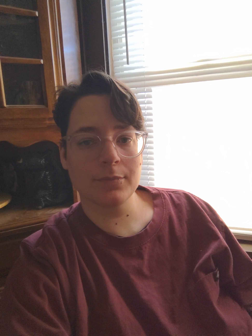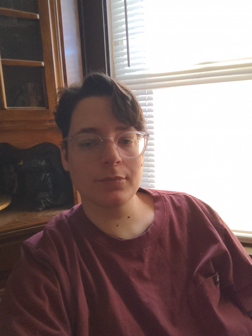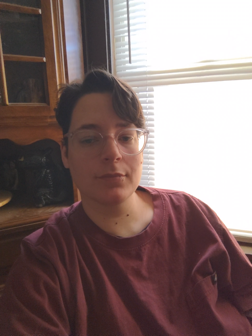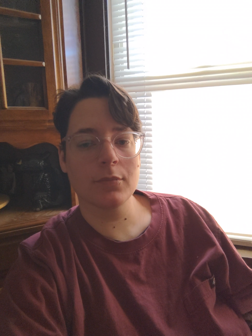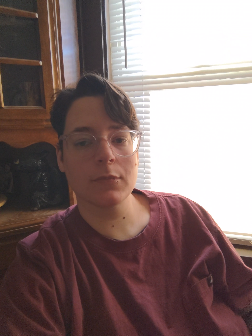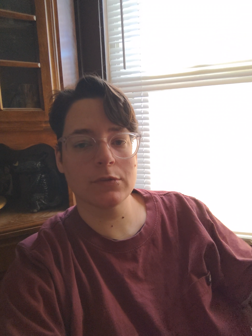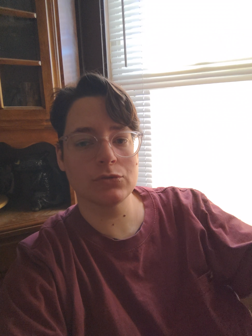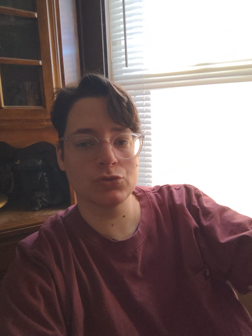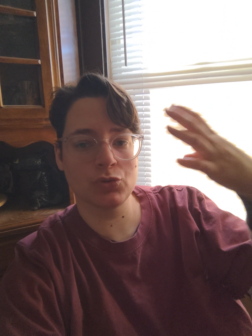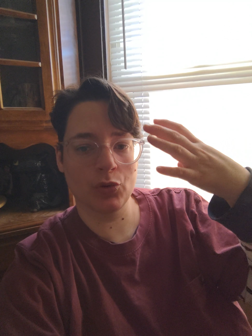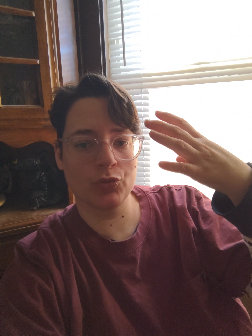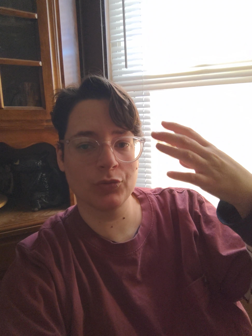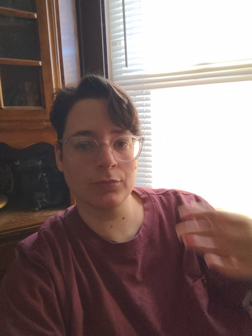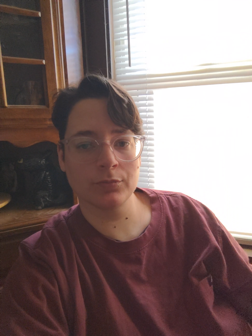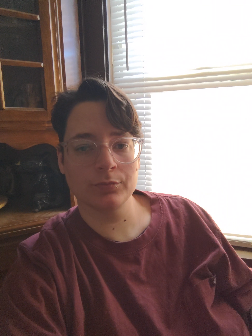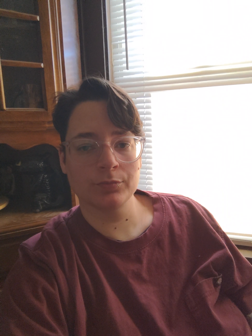shower